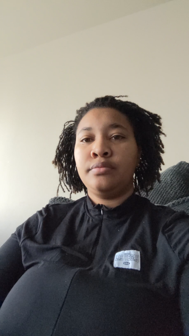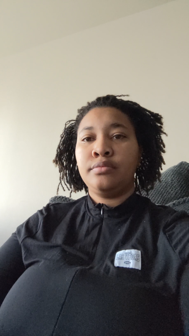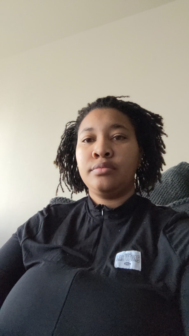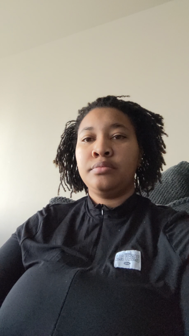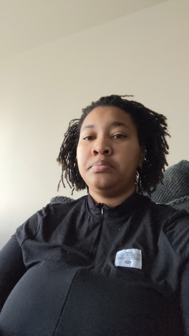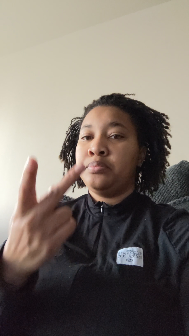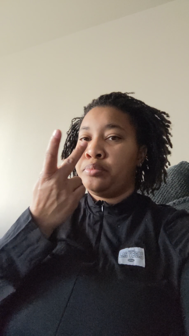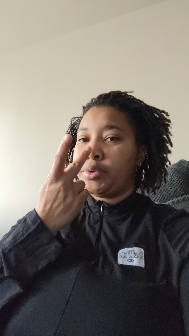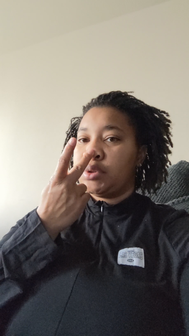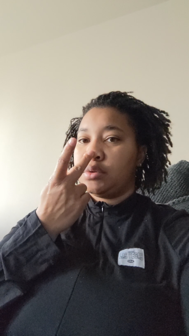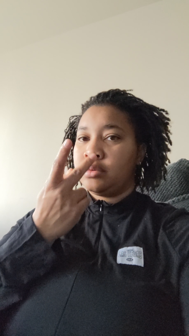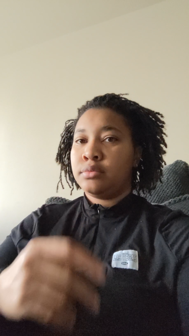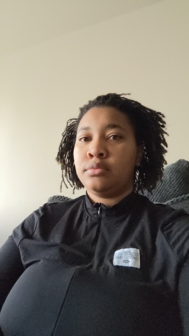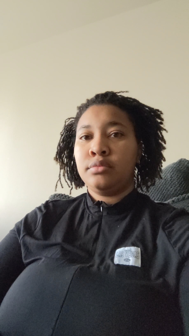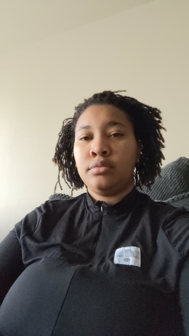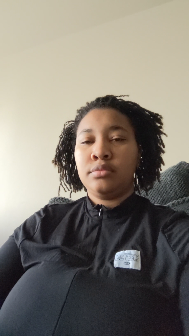penis